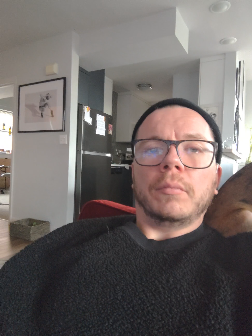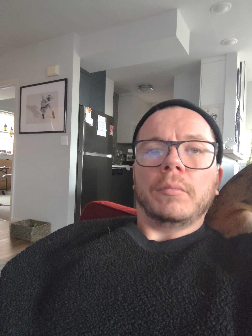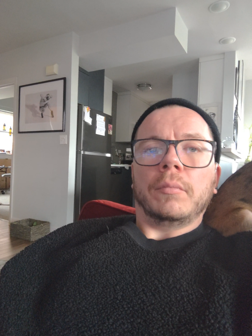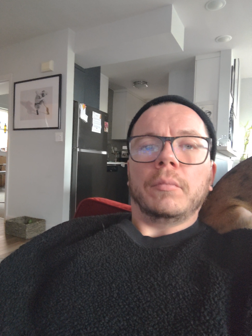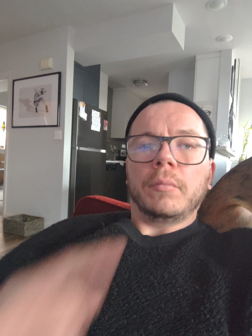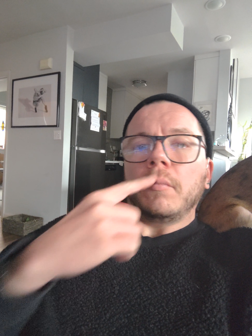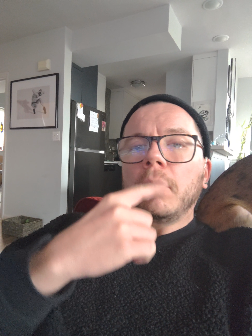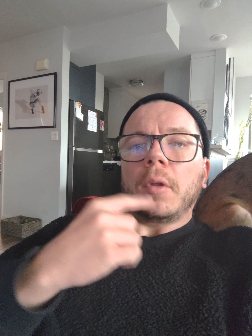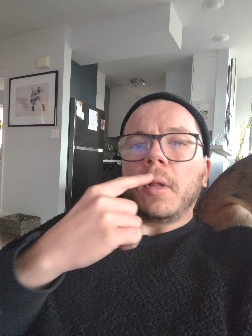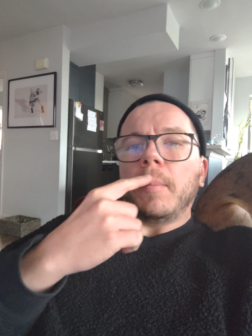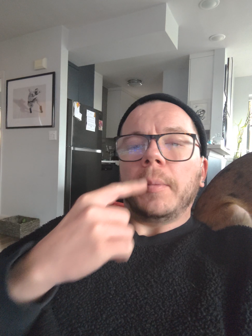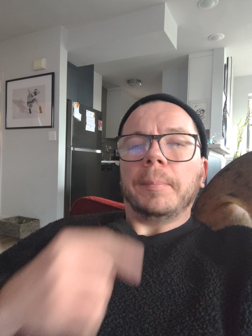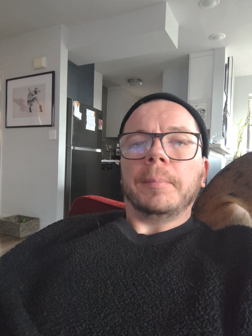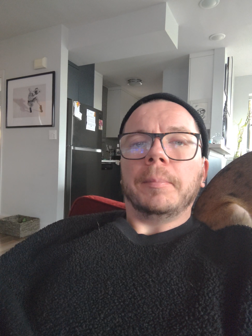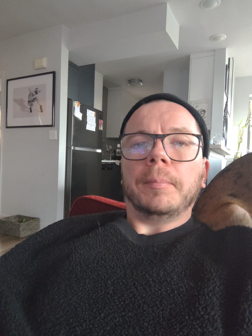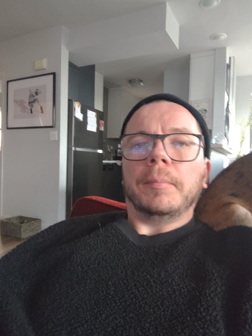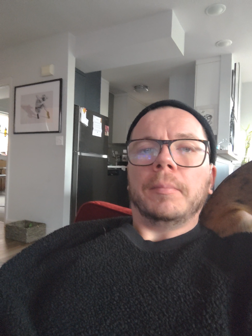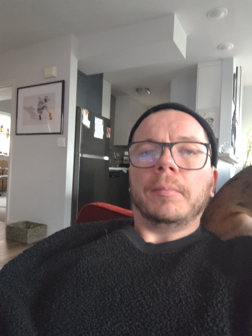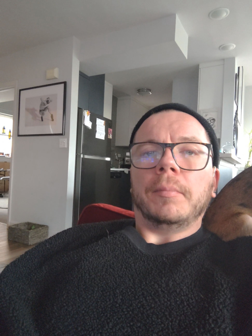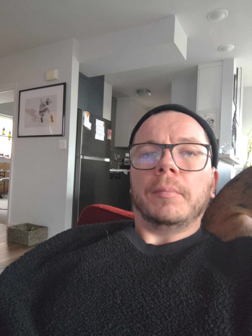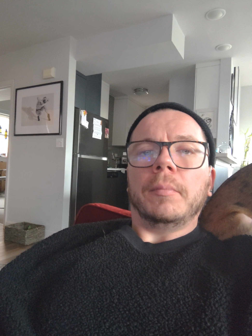lips